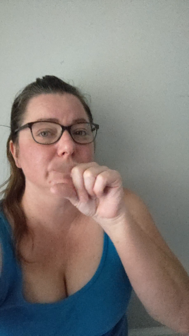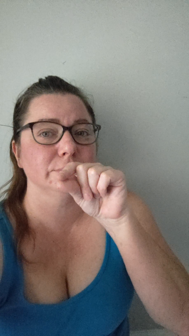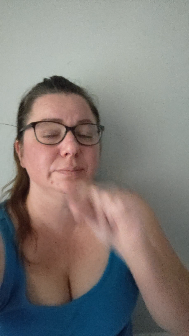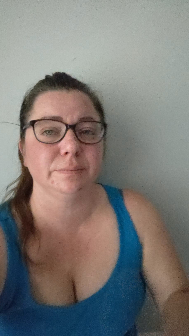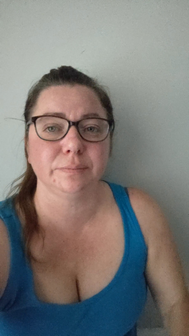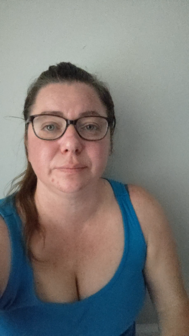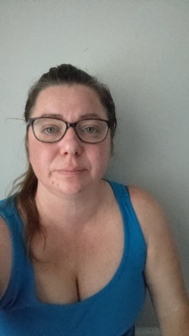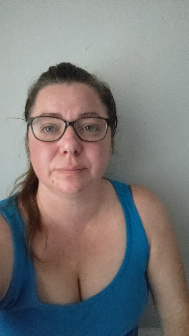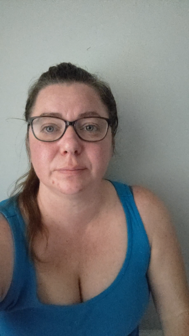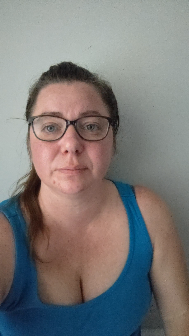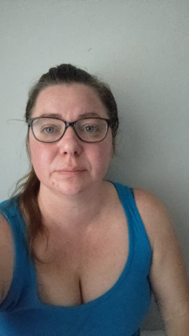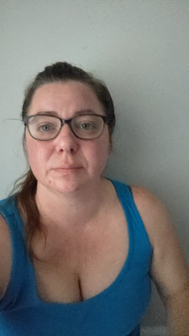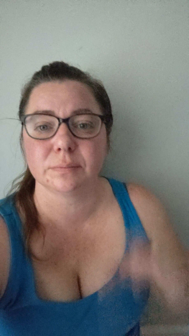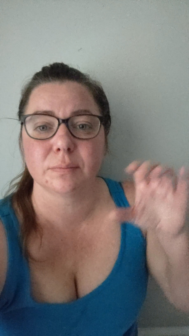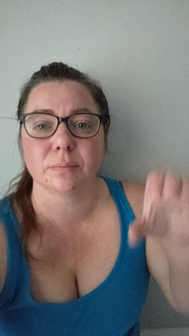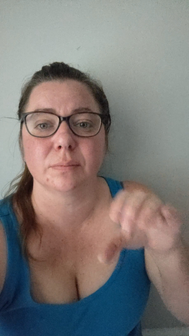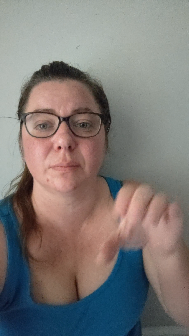does